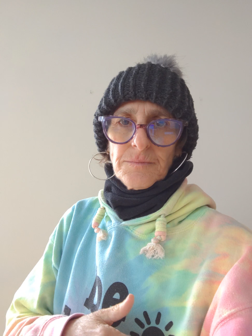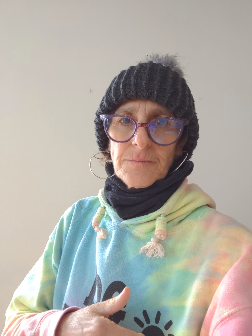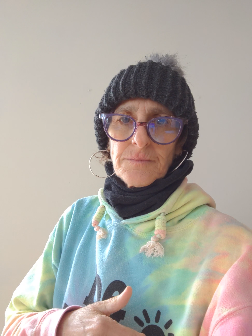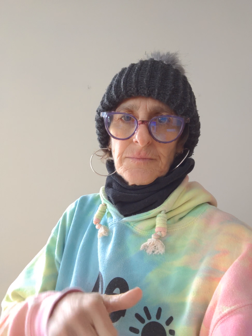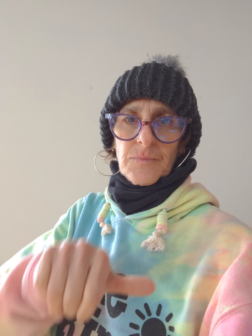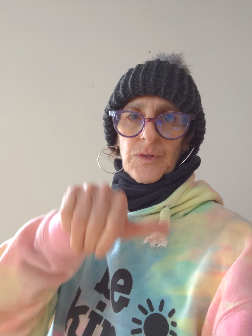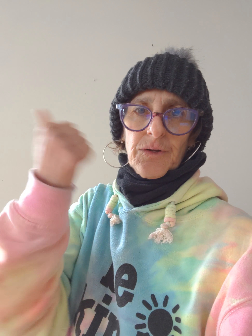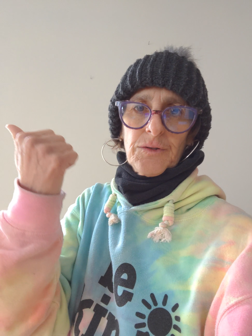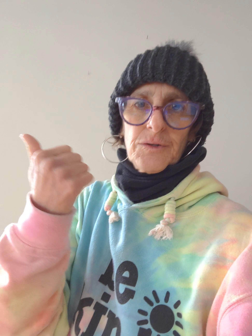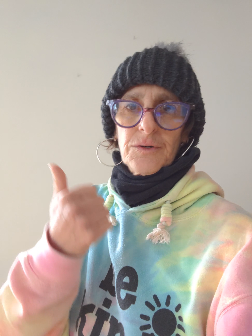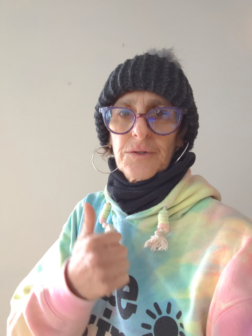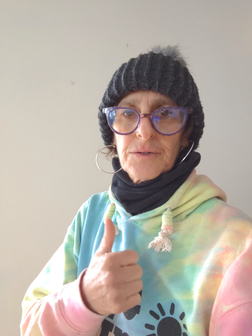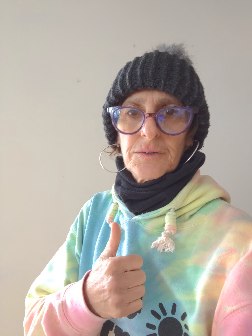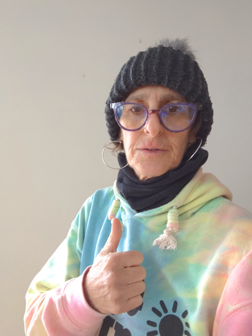another